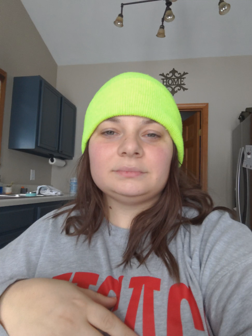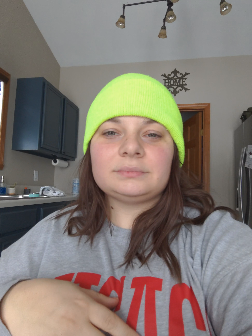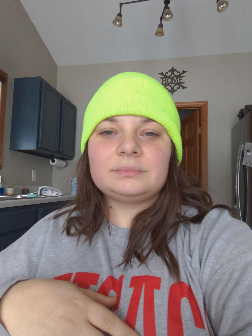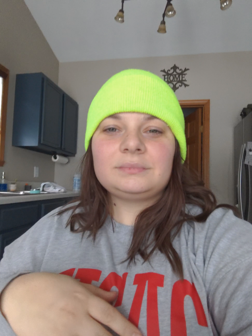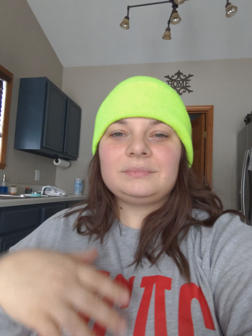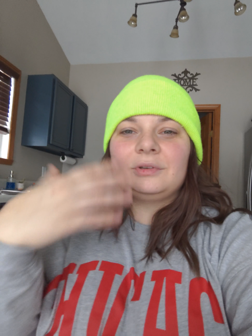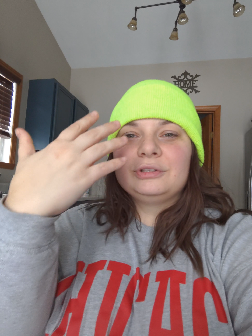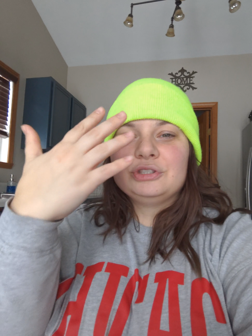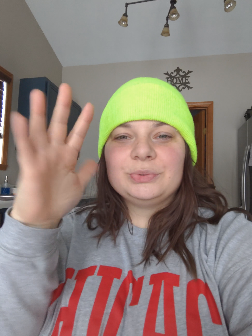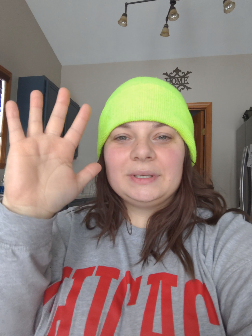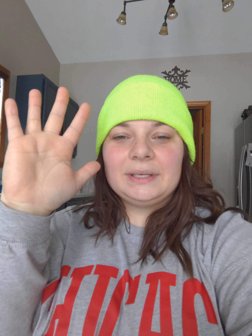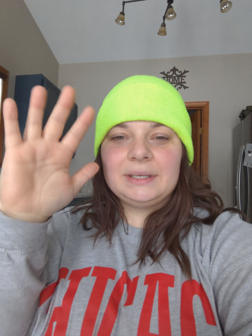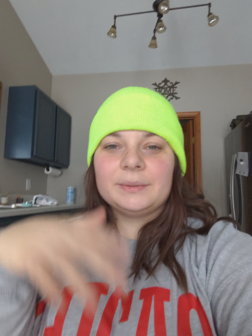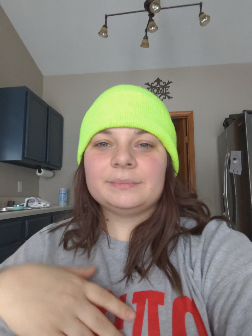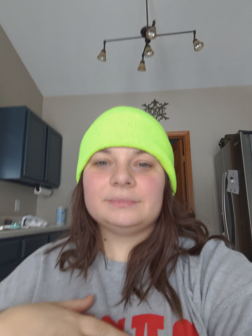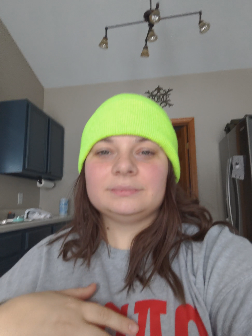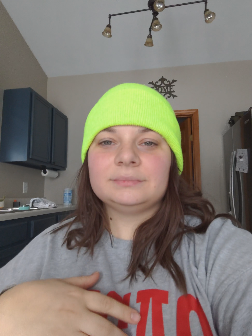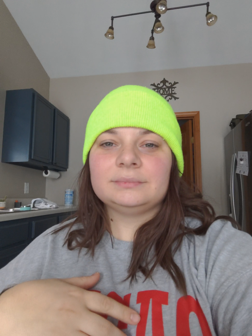tree